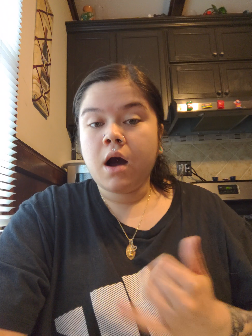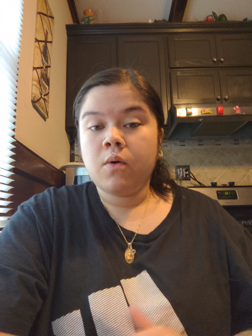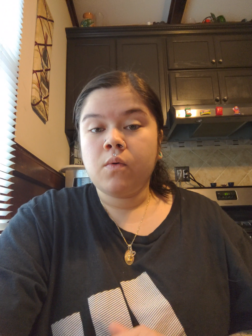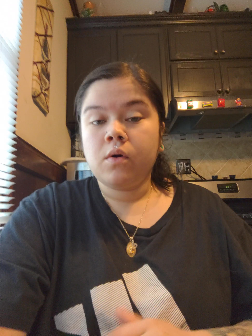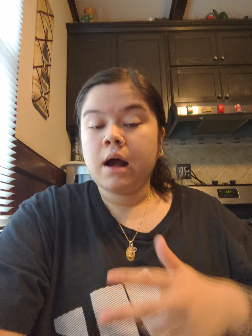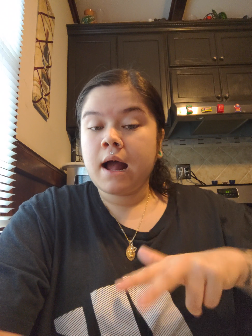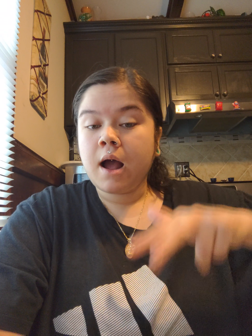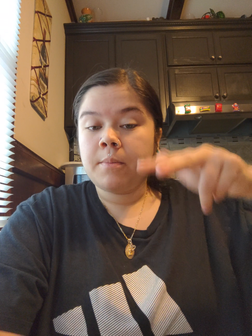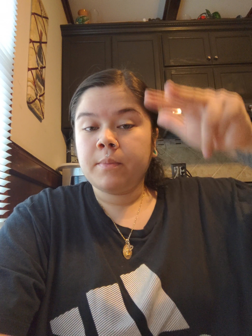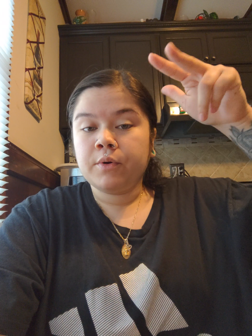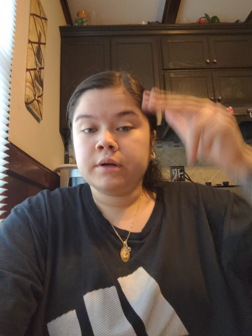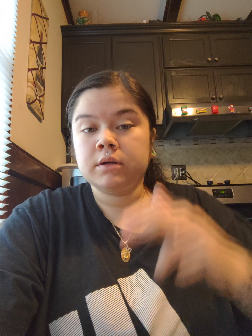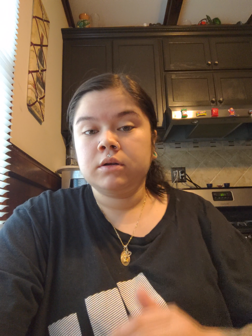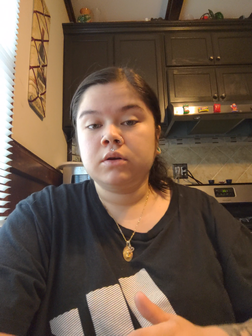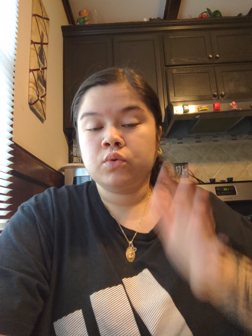helicopter